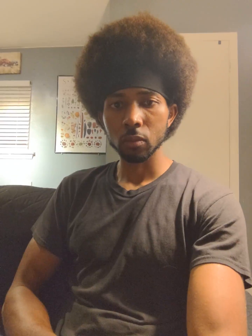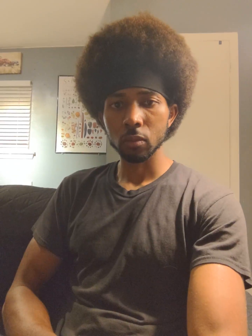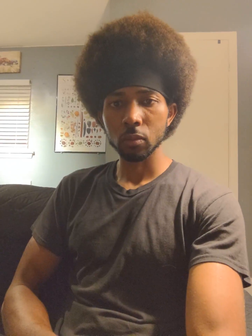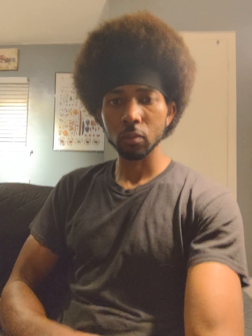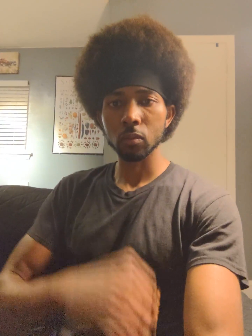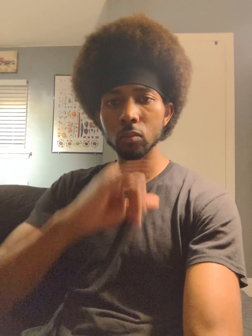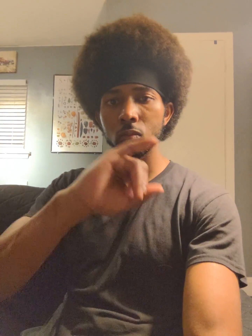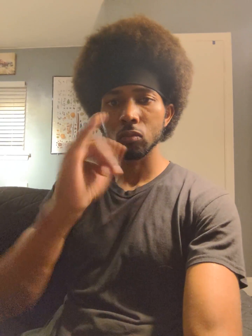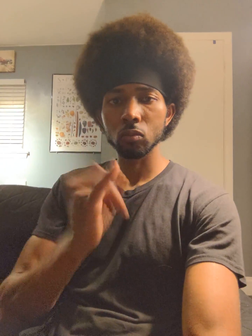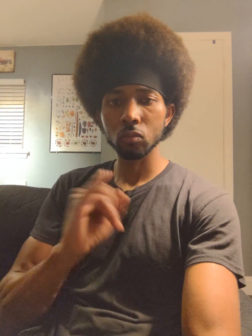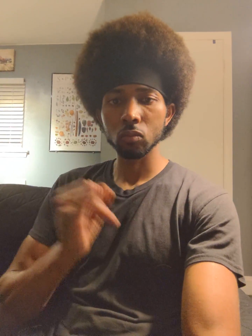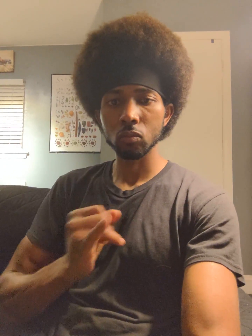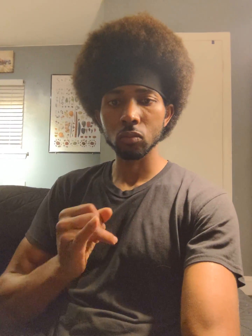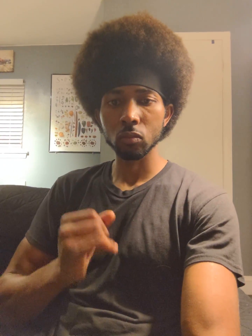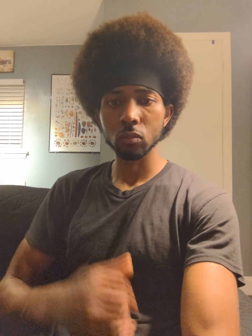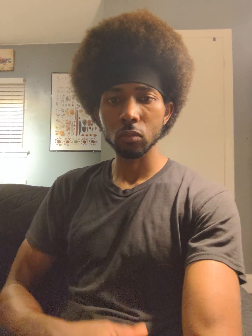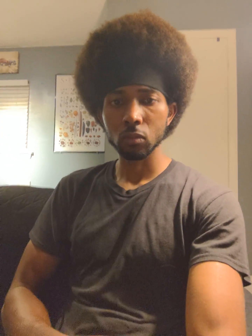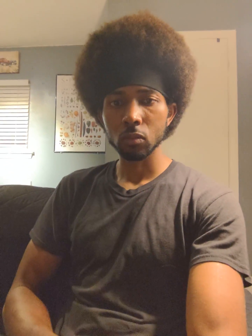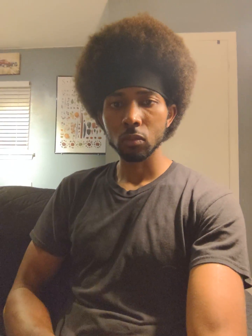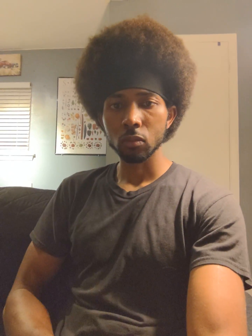draw